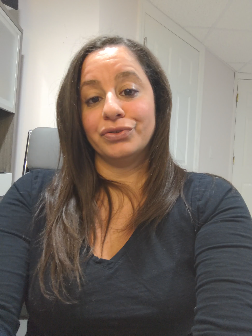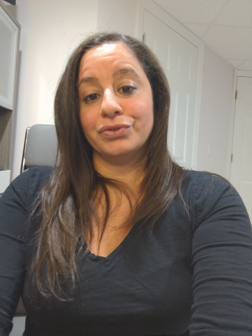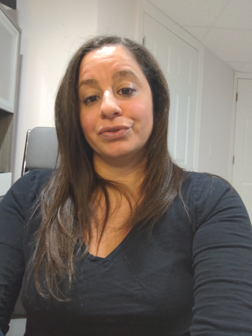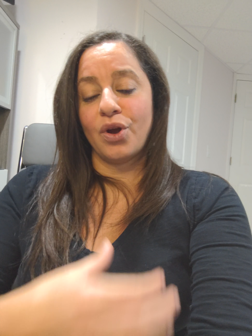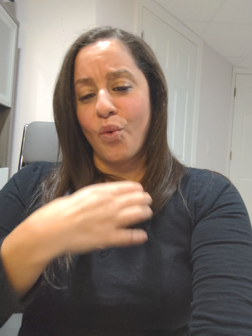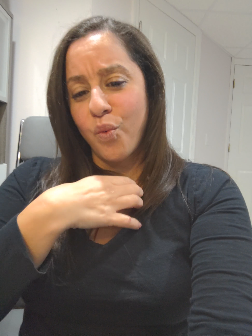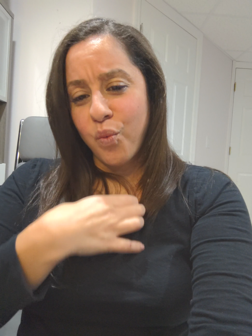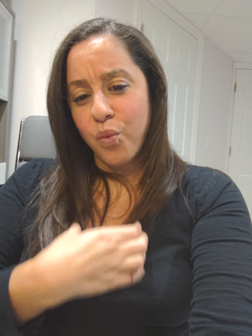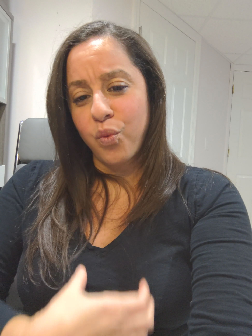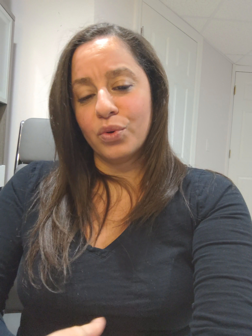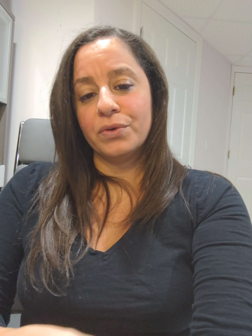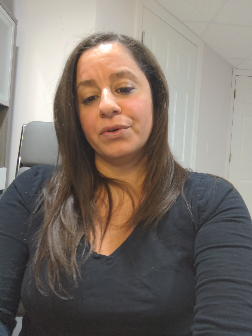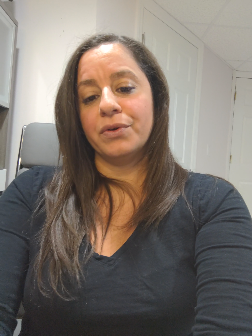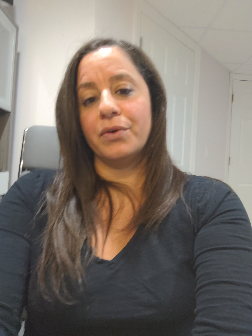hungry